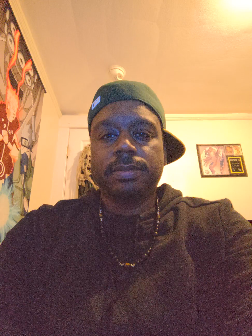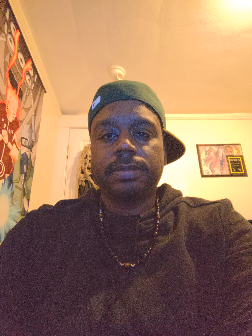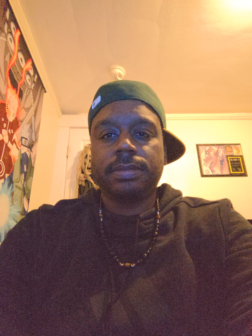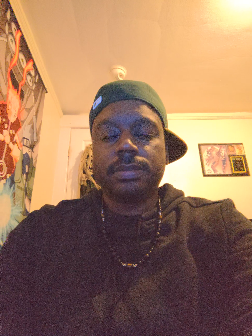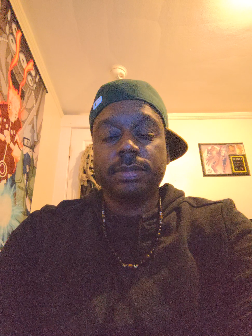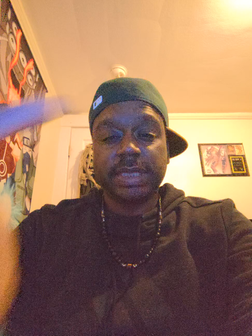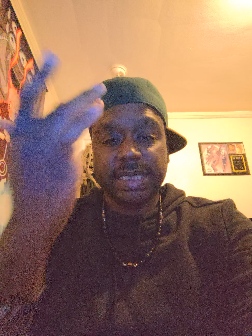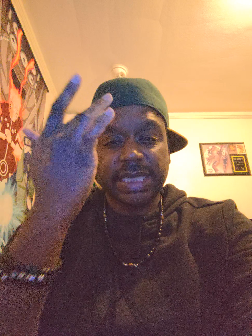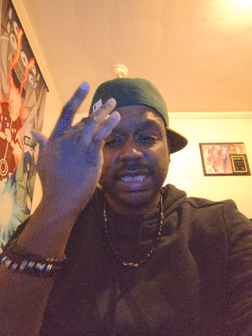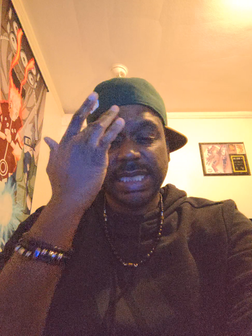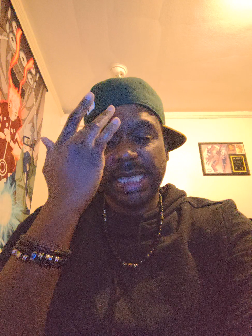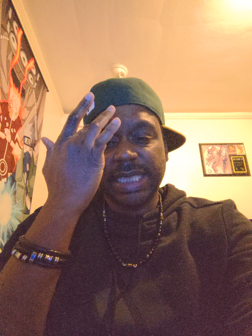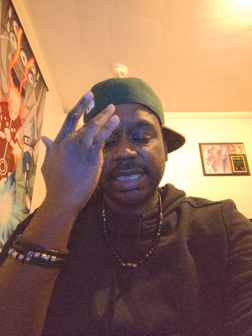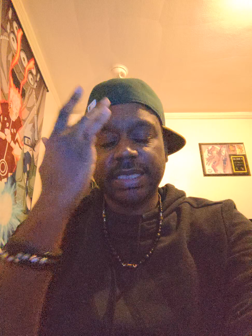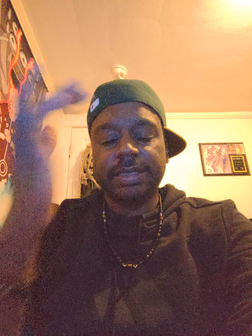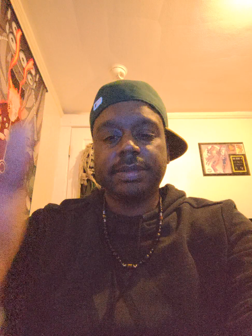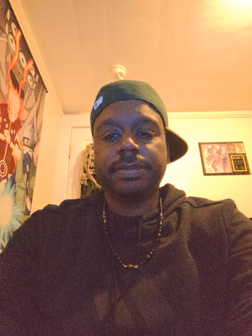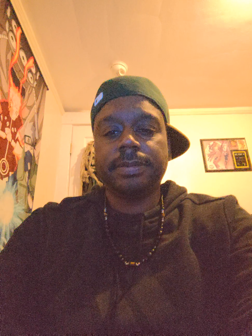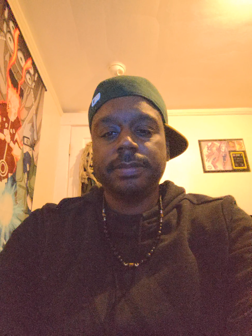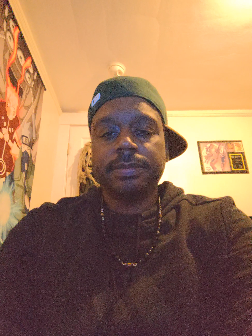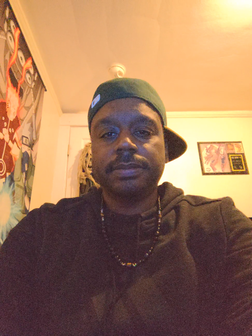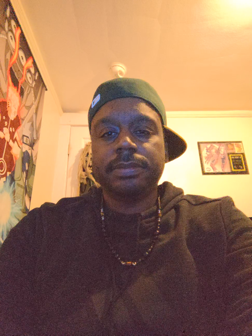sick